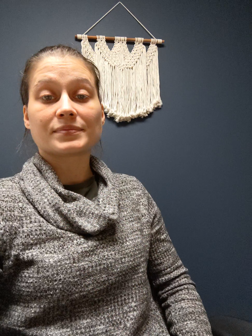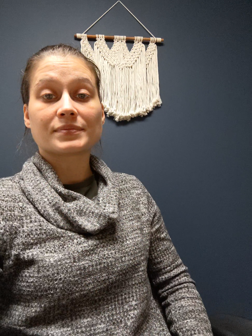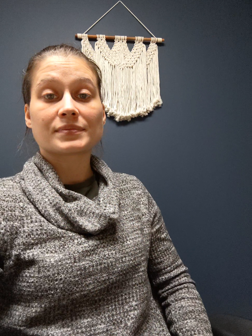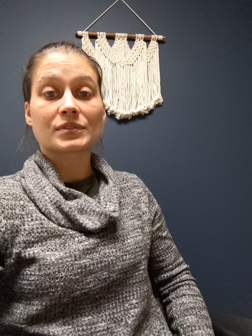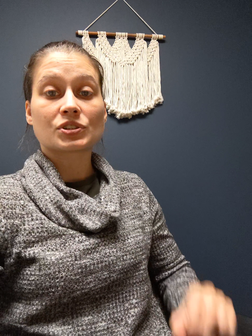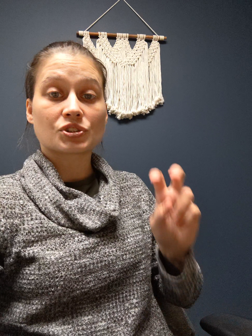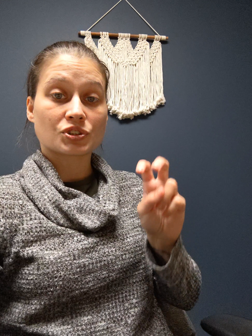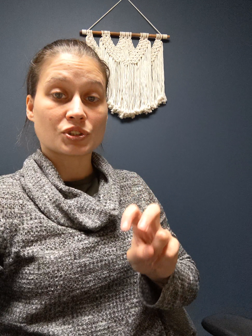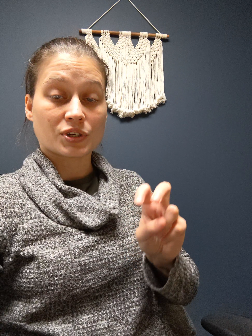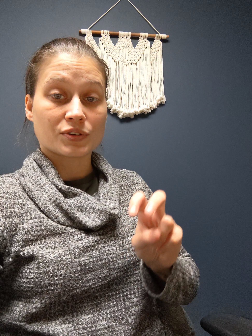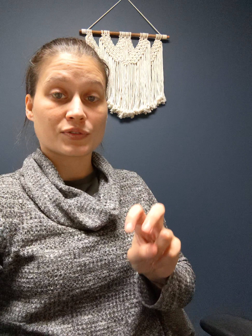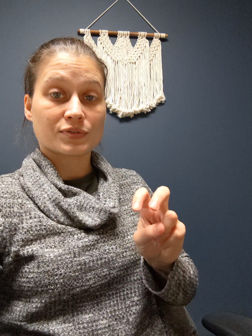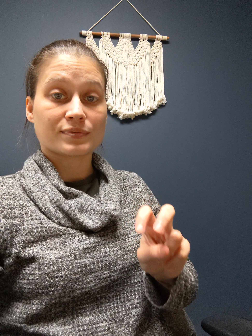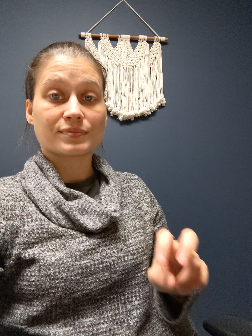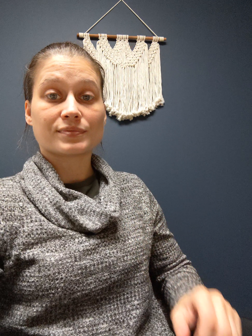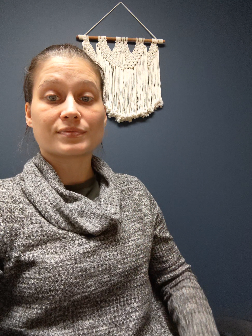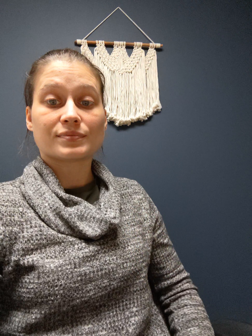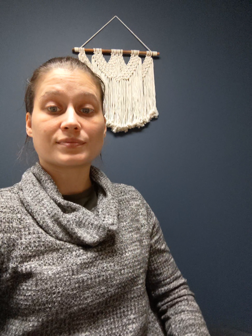chair